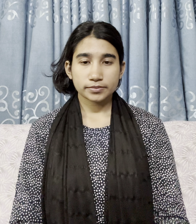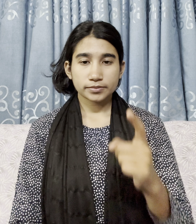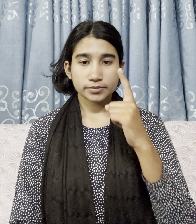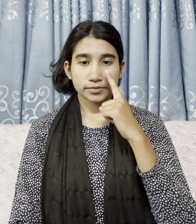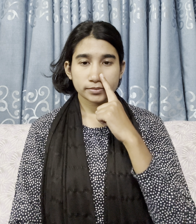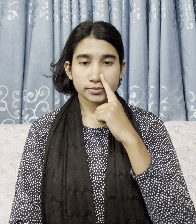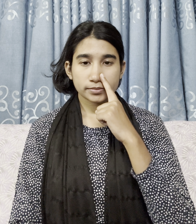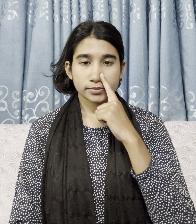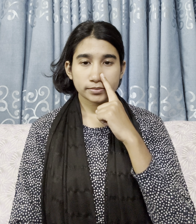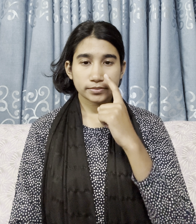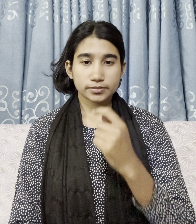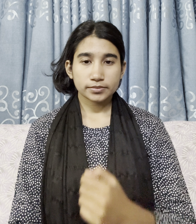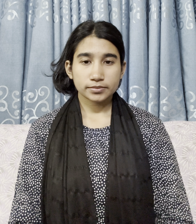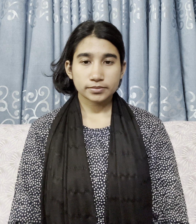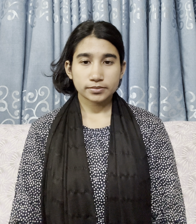মা